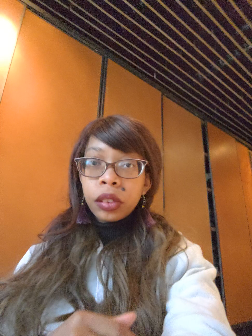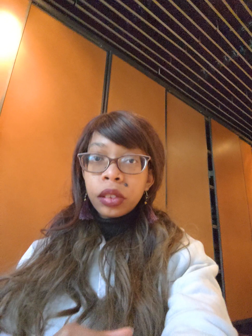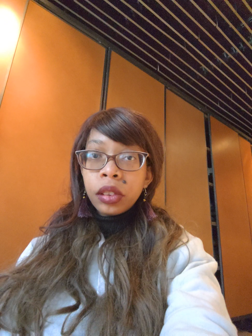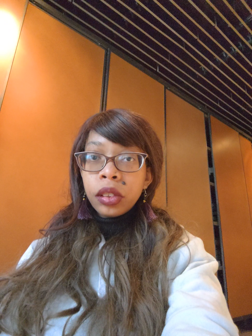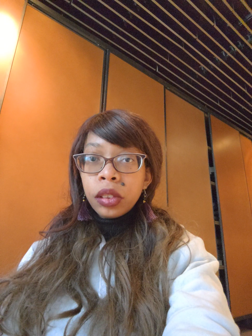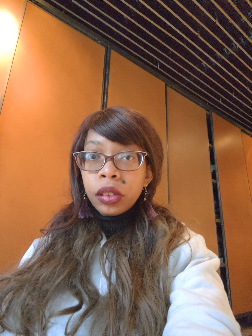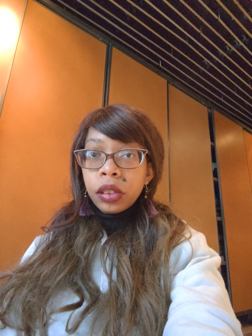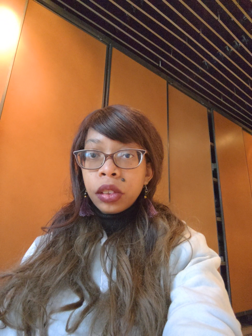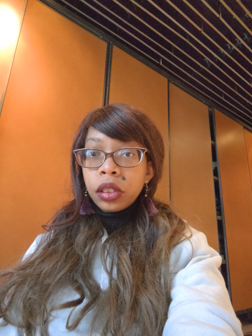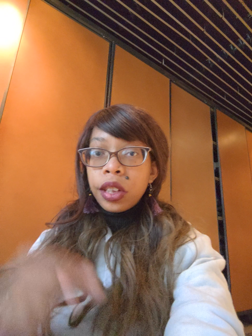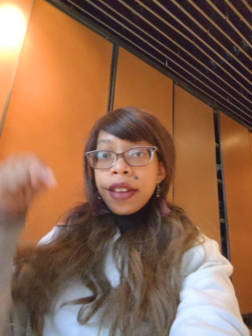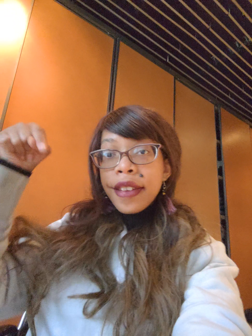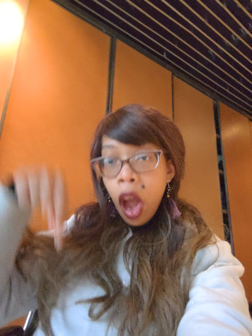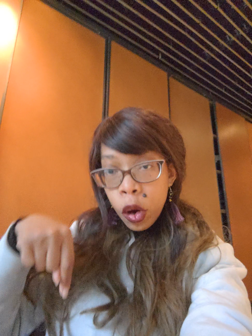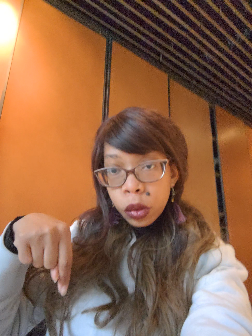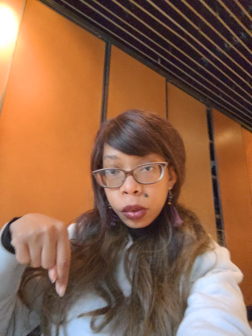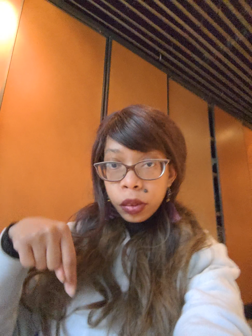down